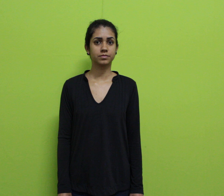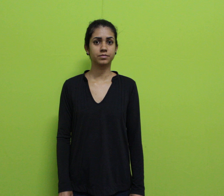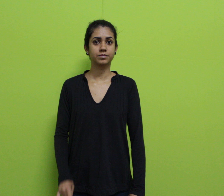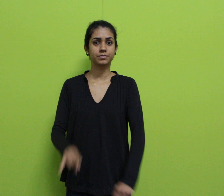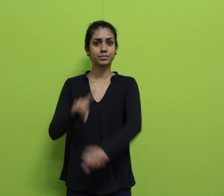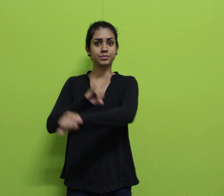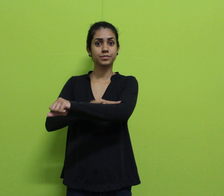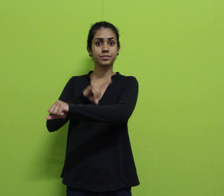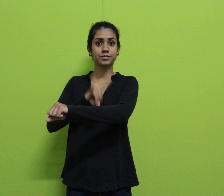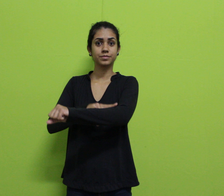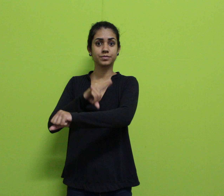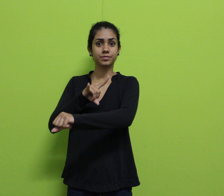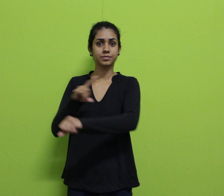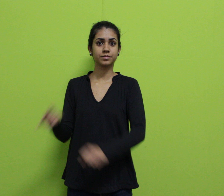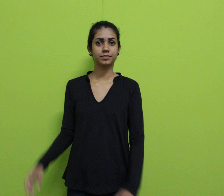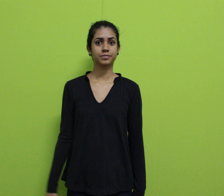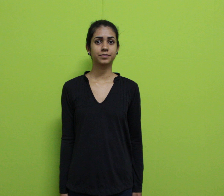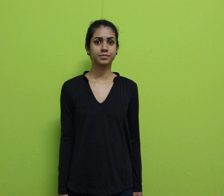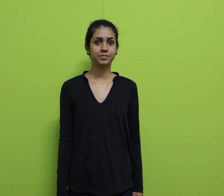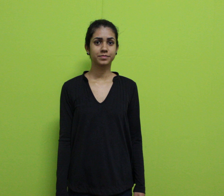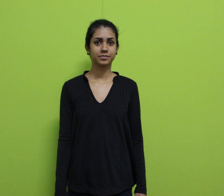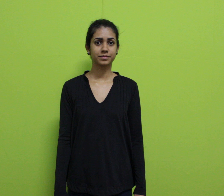banheiro